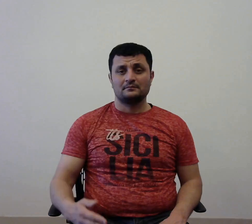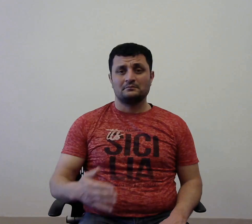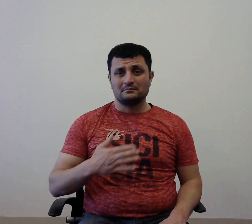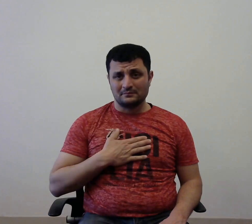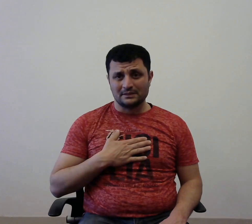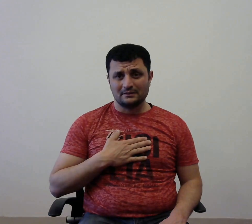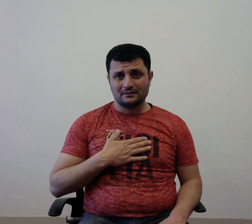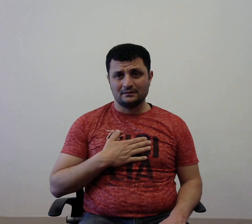mən